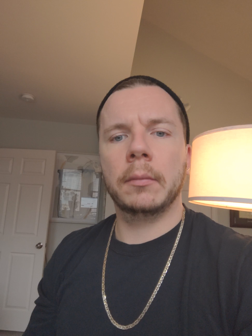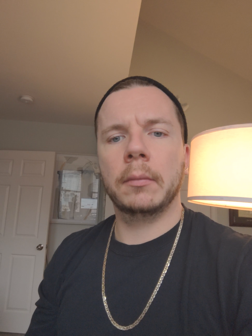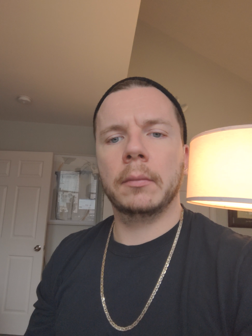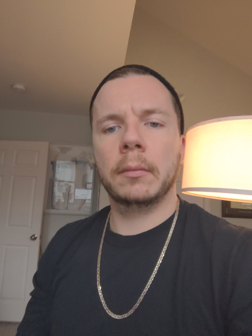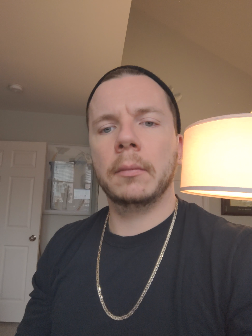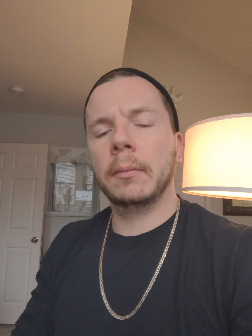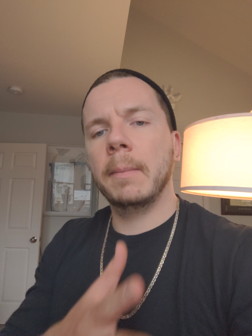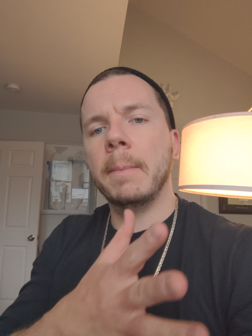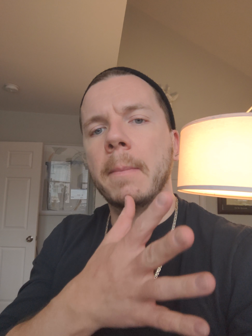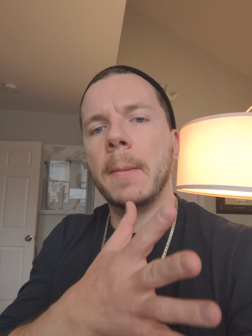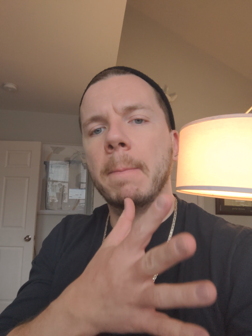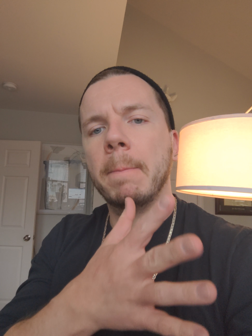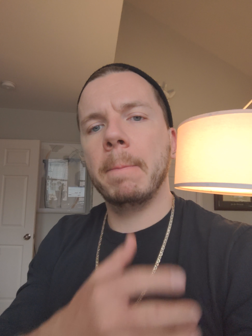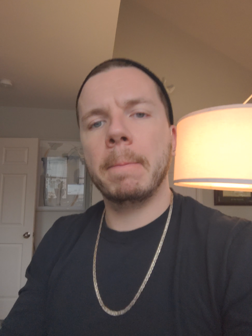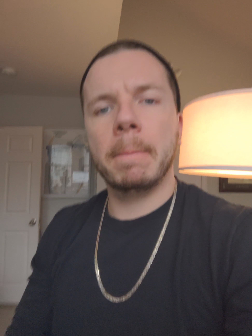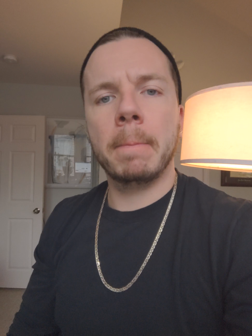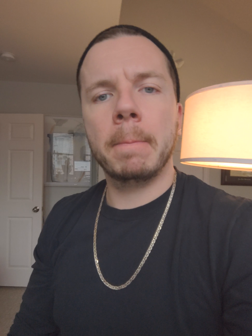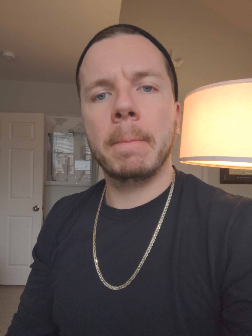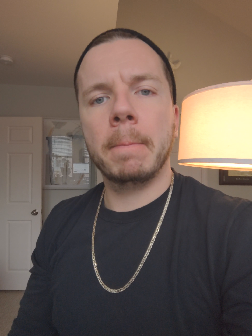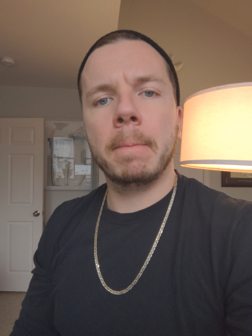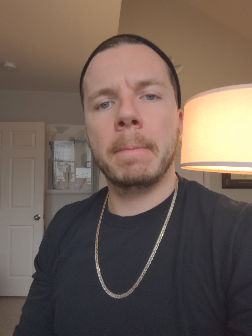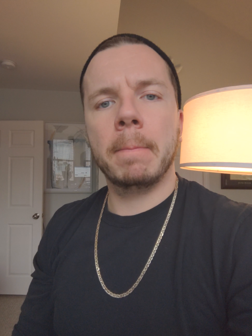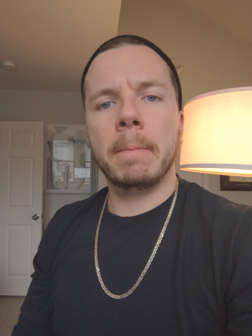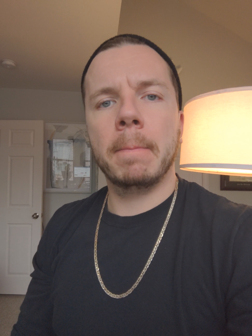mom